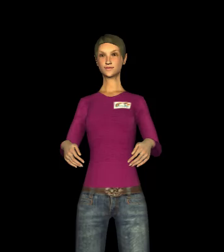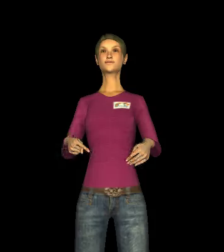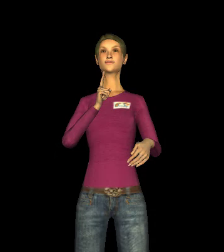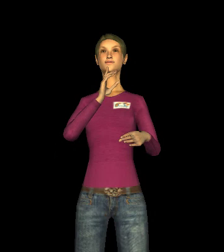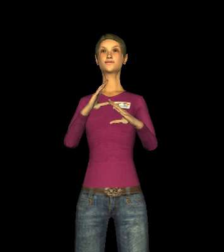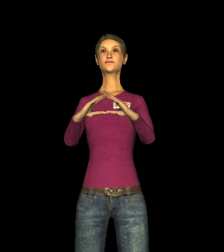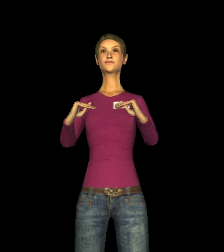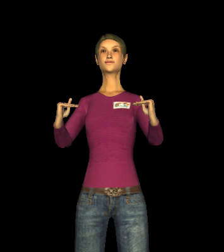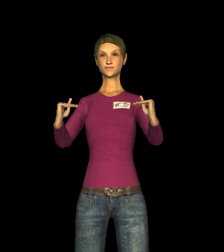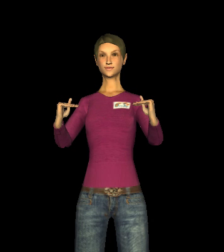صمت